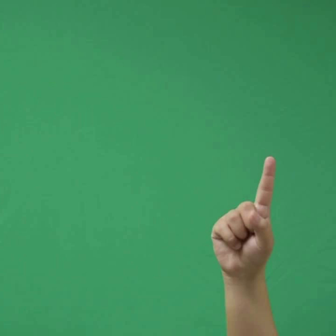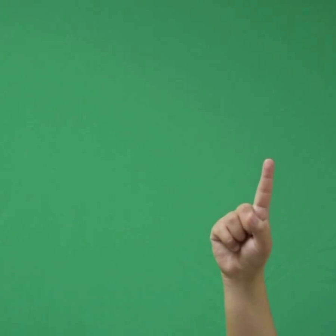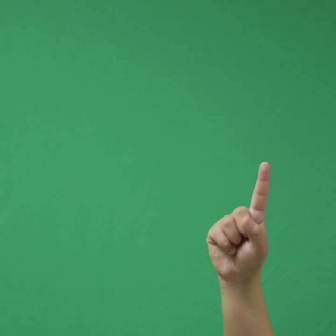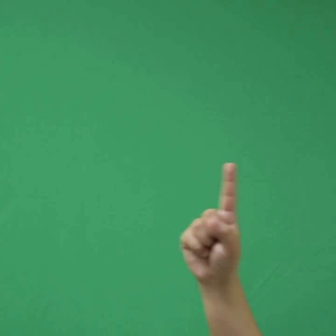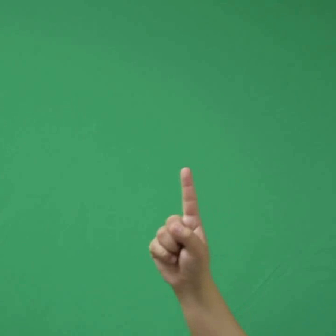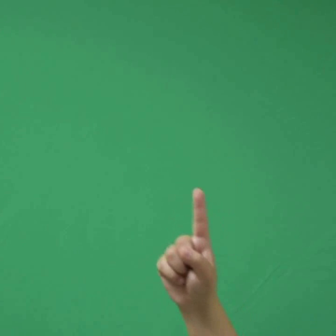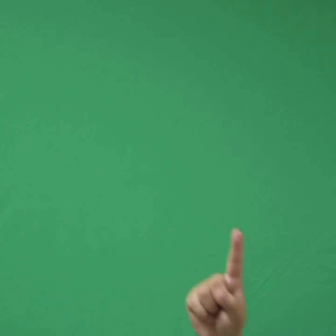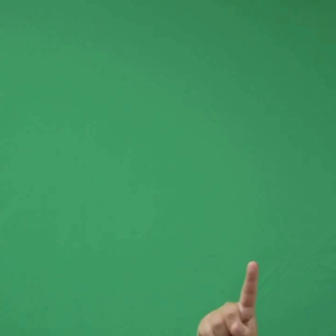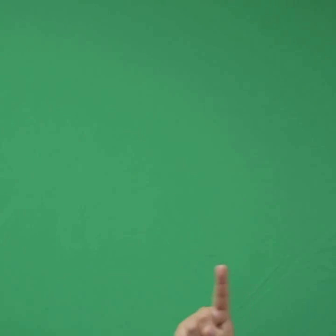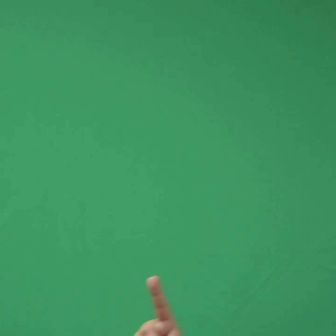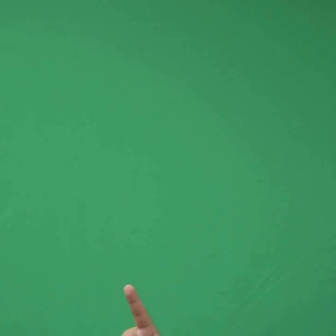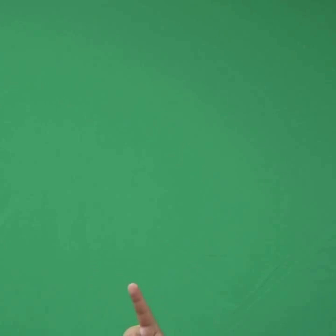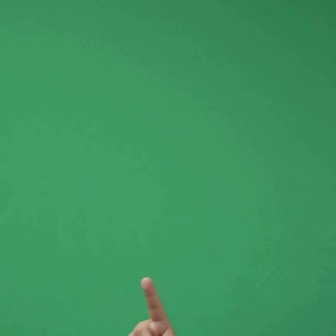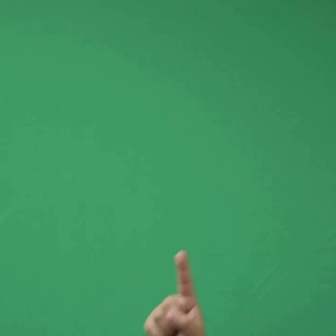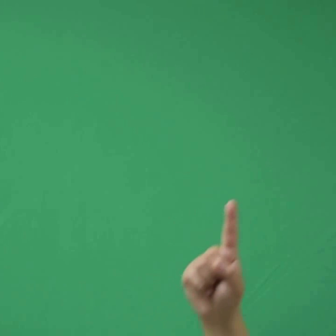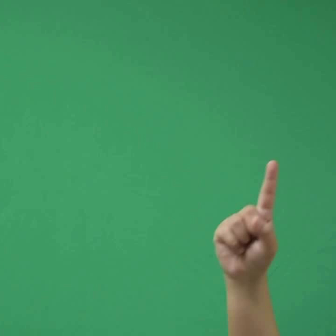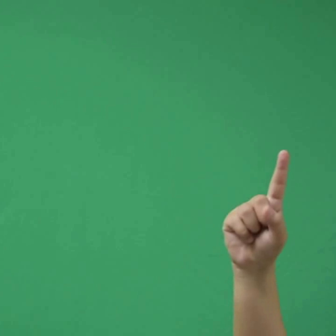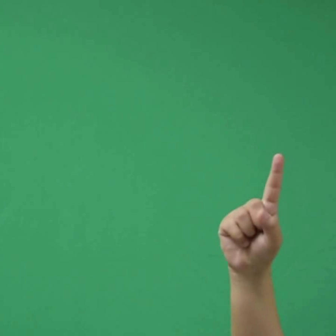Z